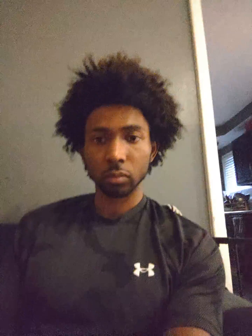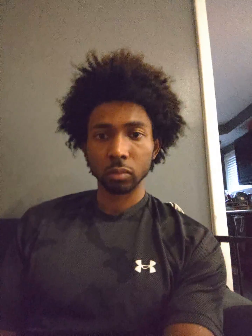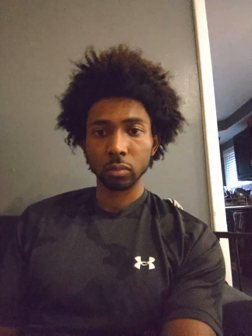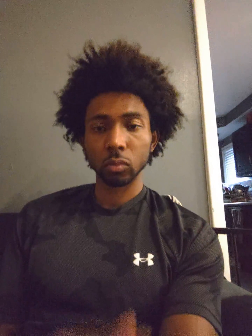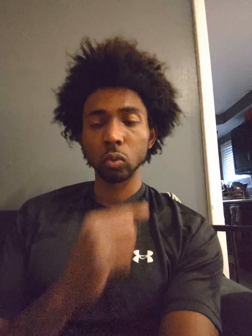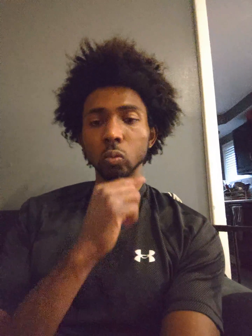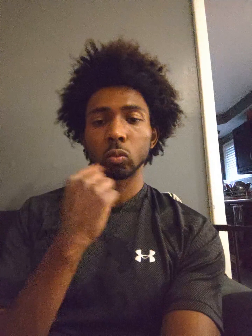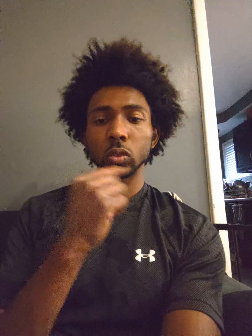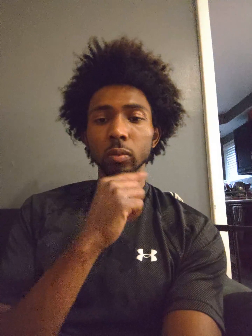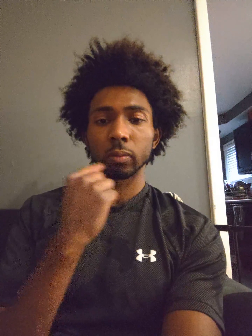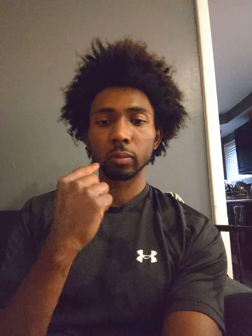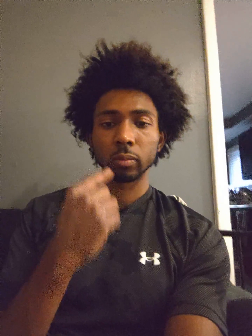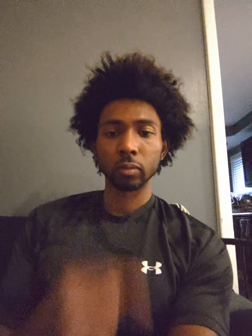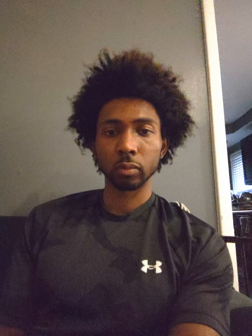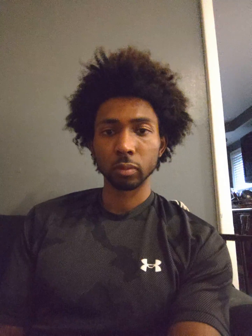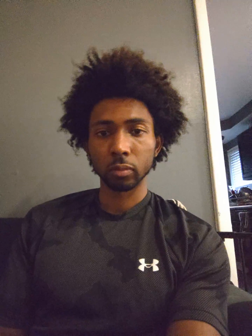glue